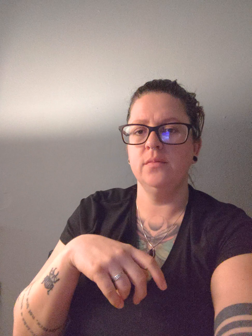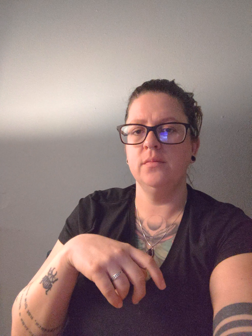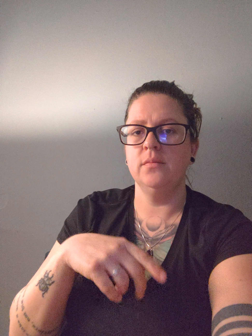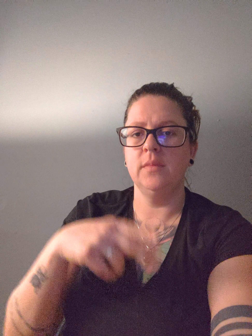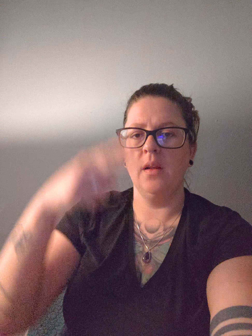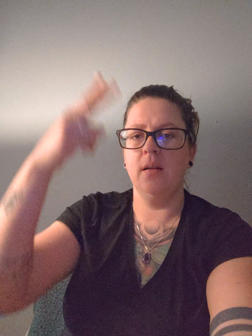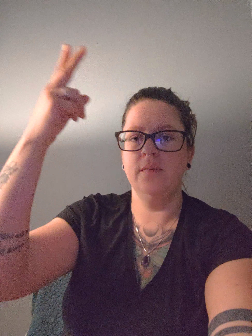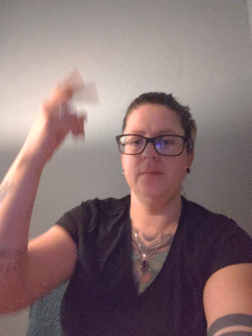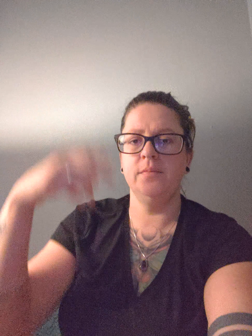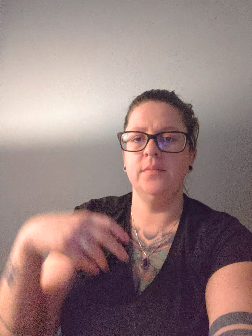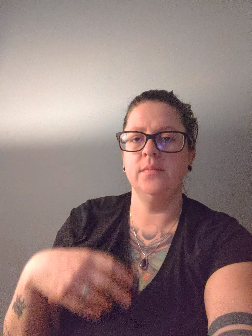high